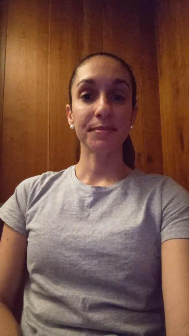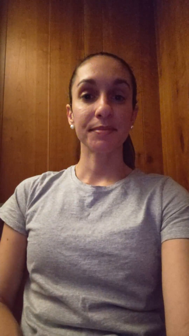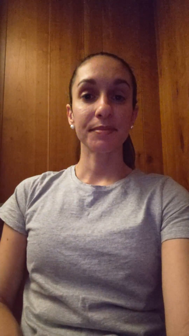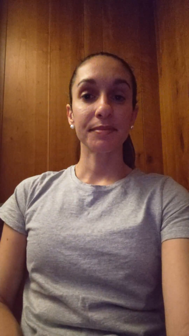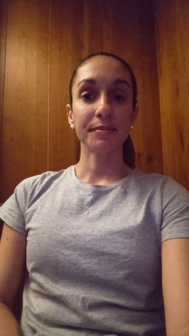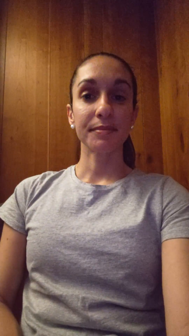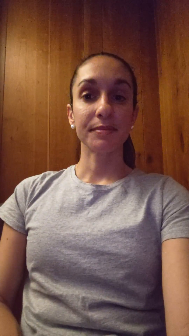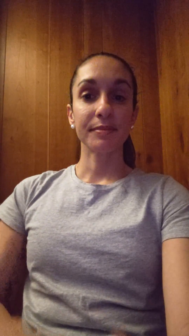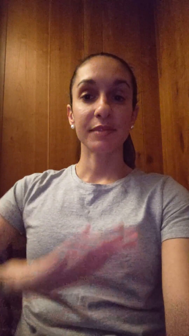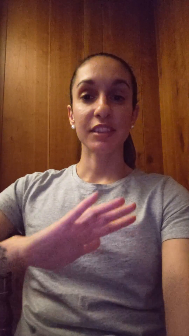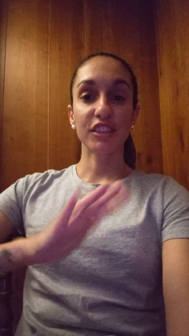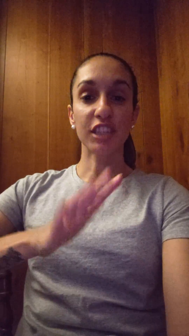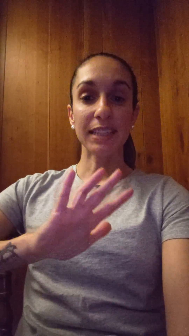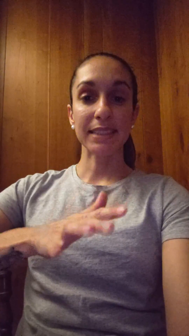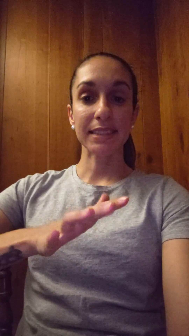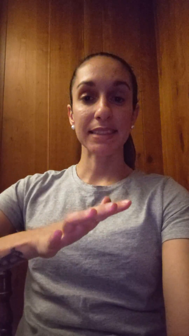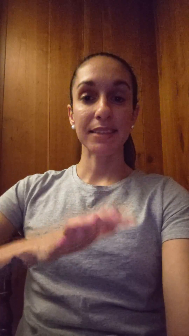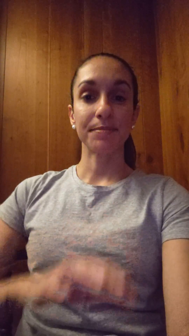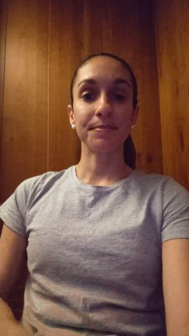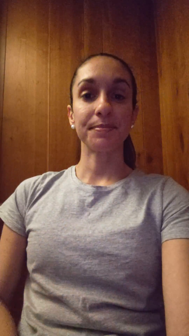cheese